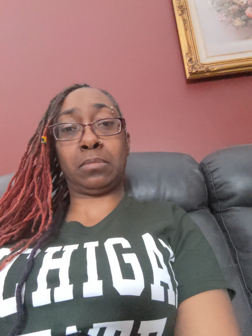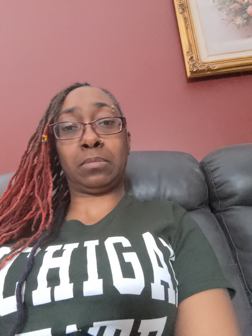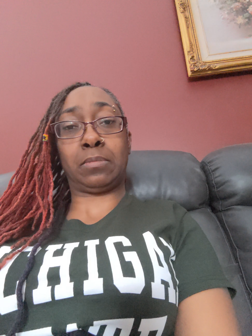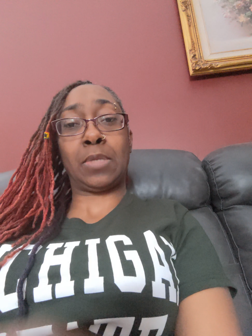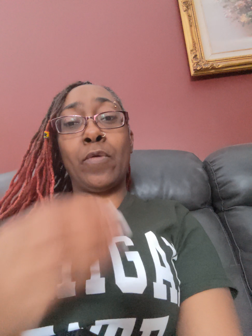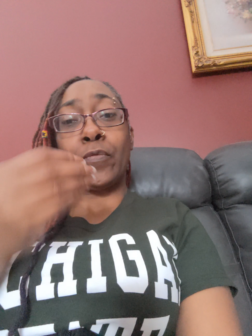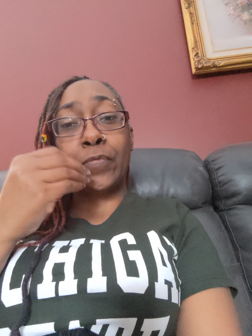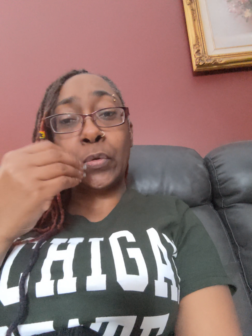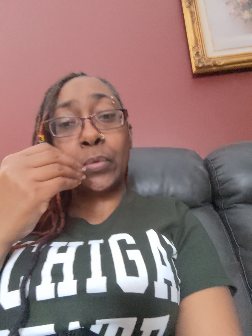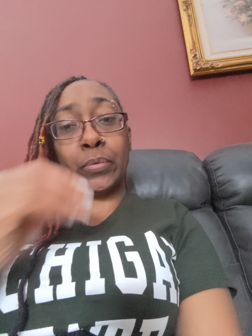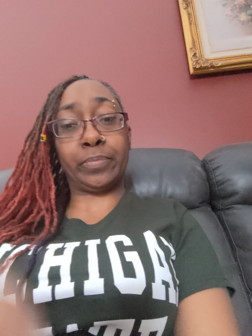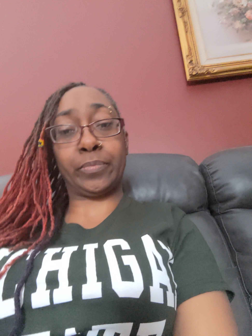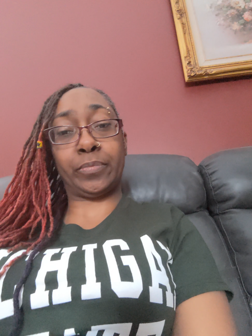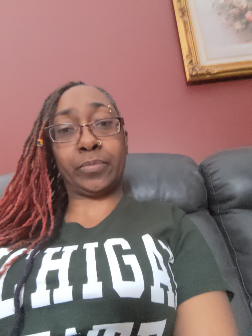food